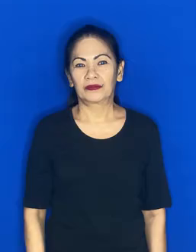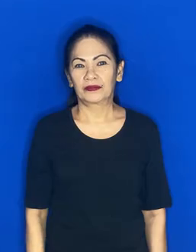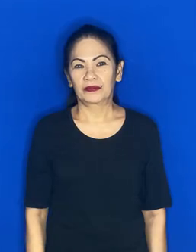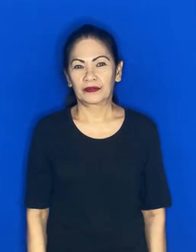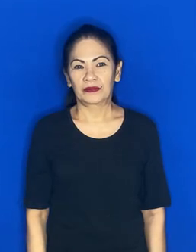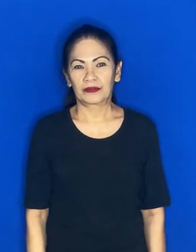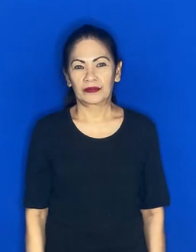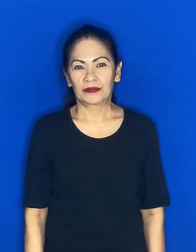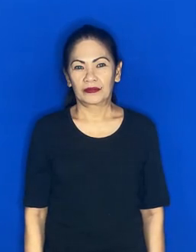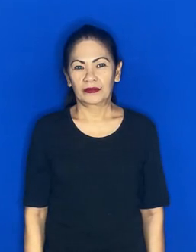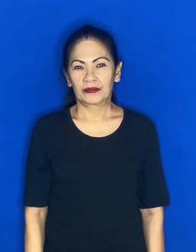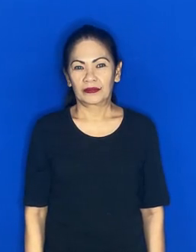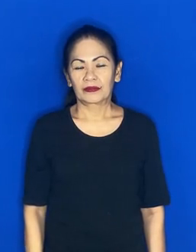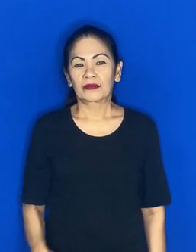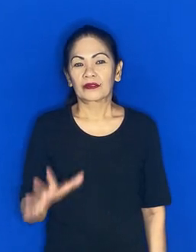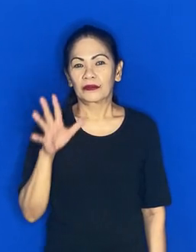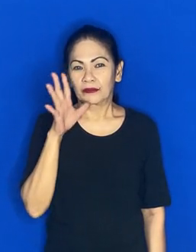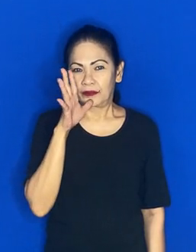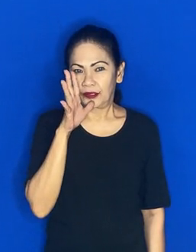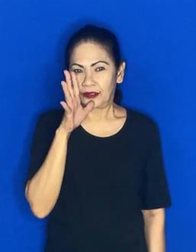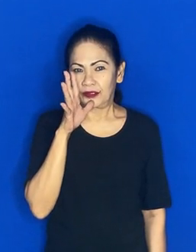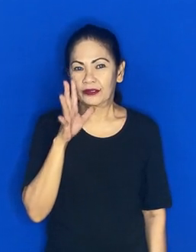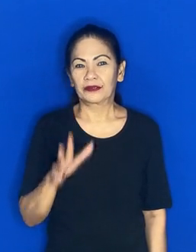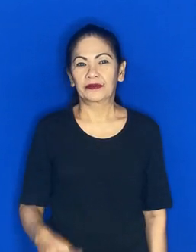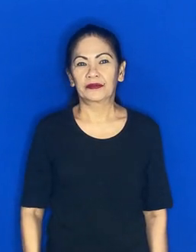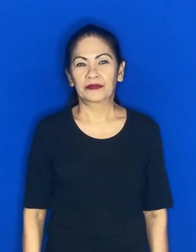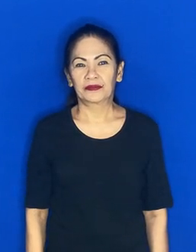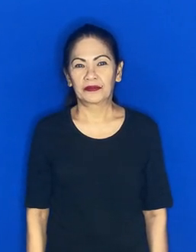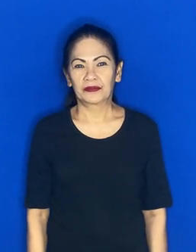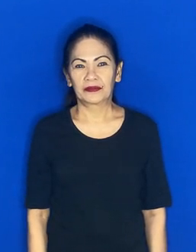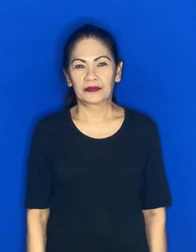mother